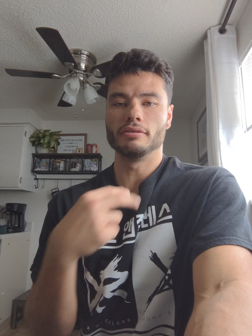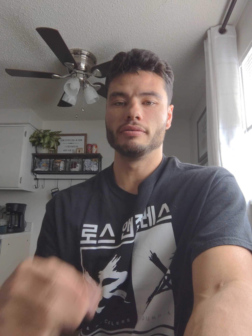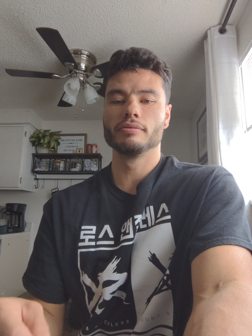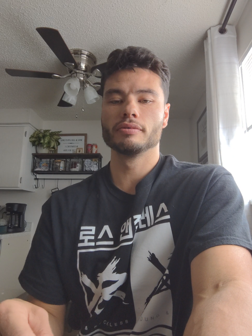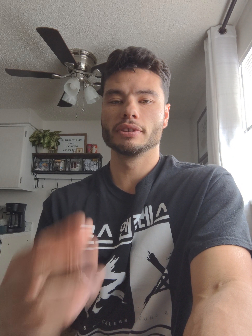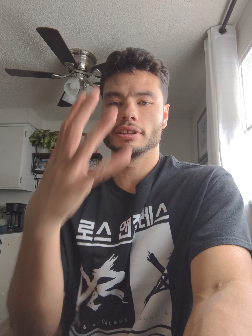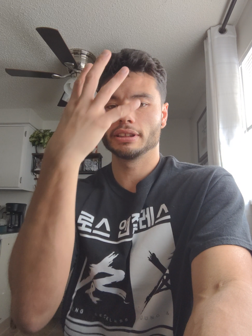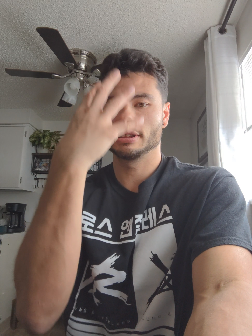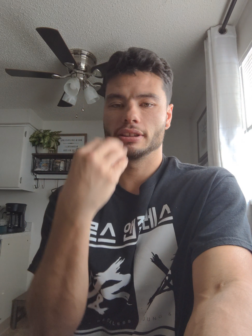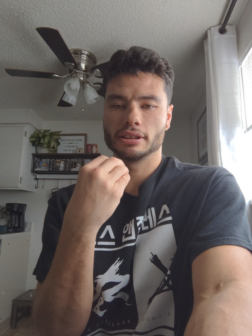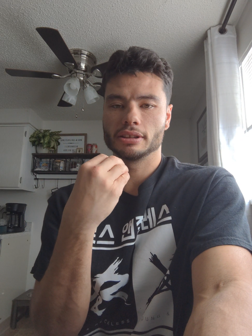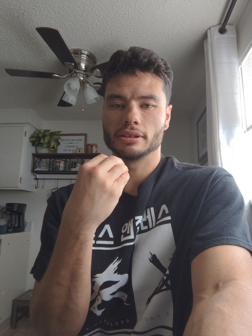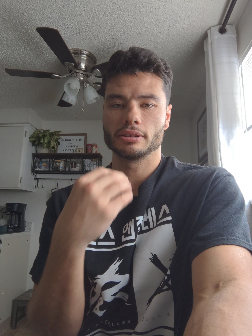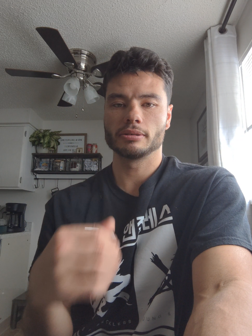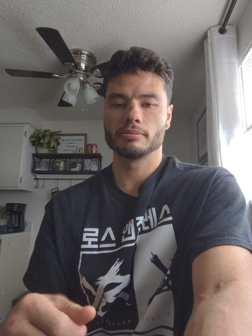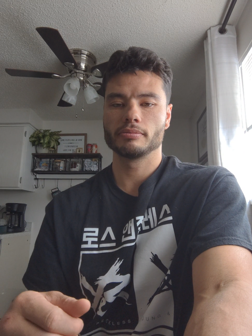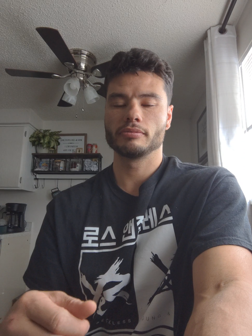sleep